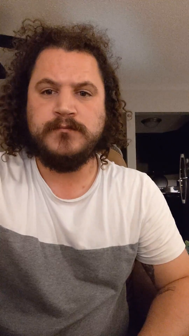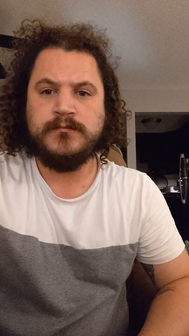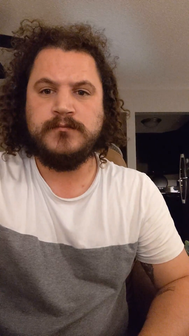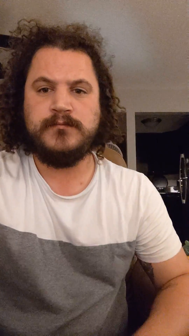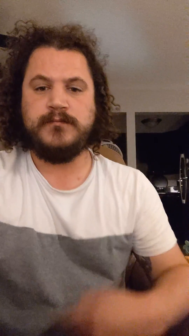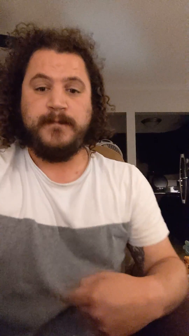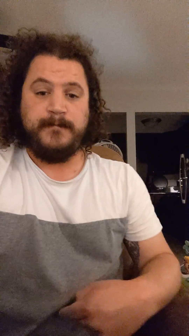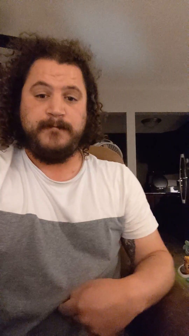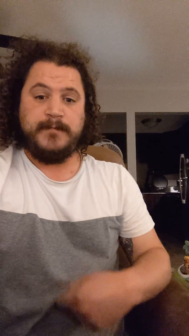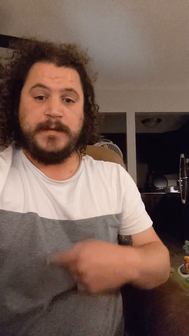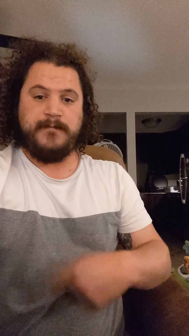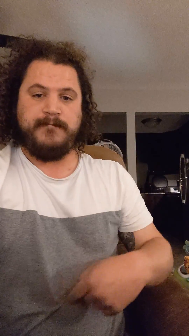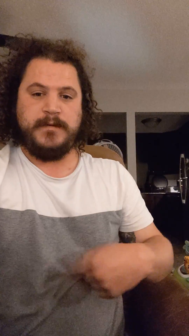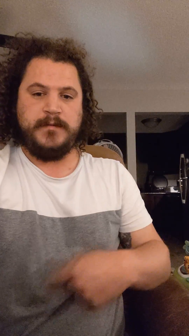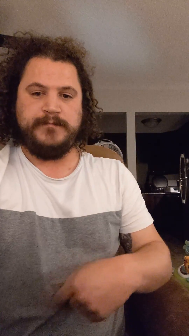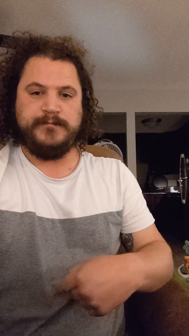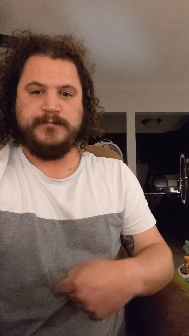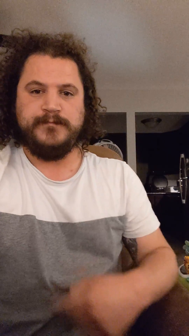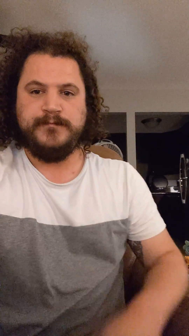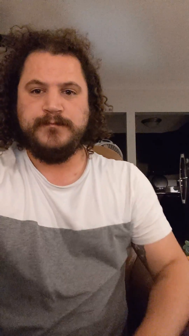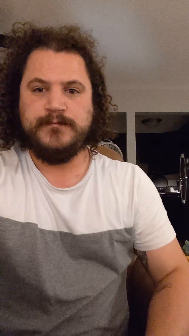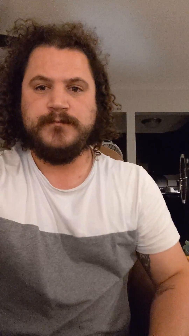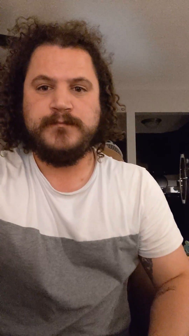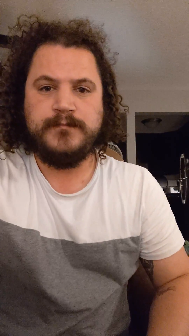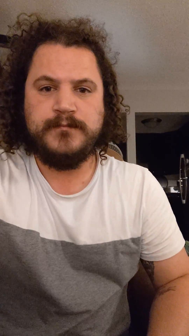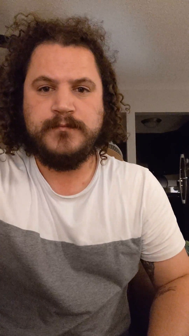belly button